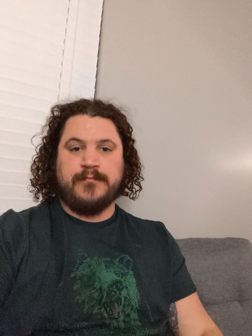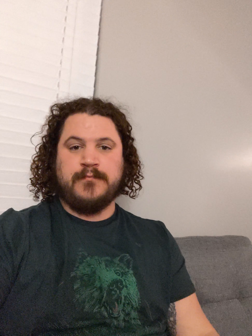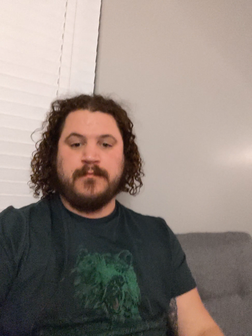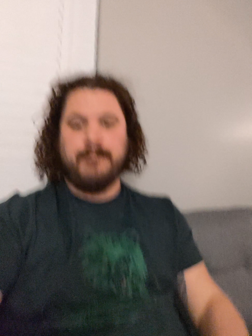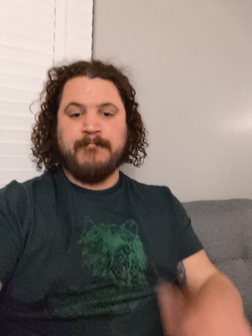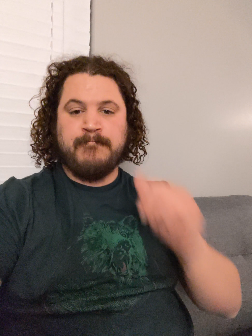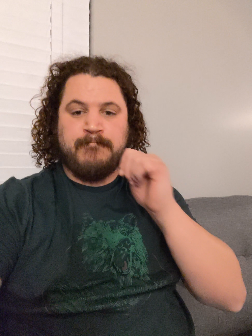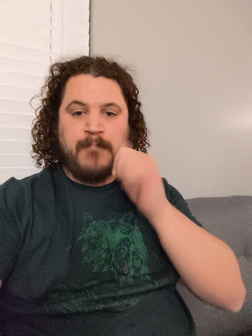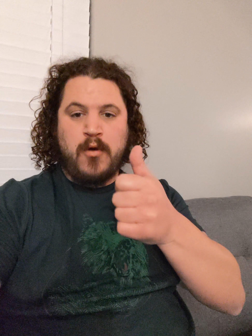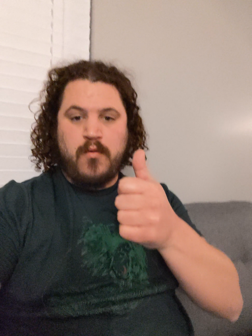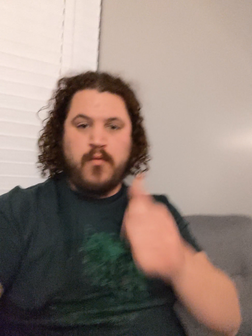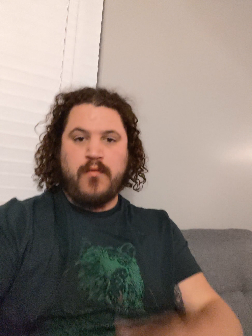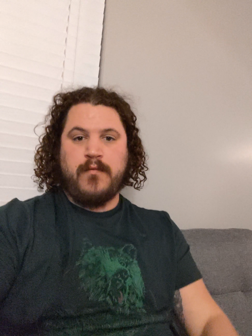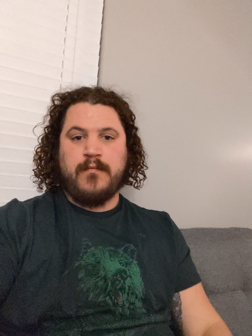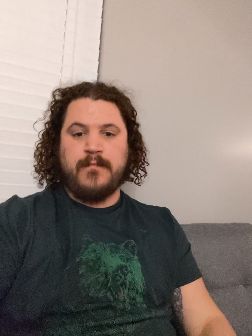tomorrow